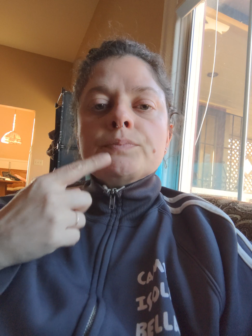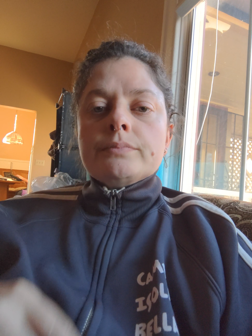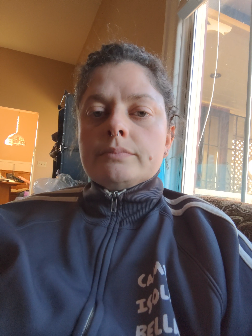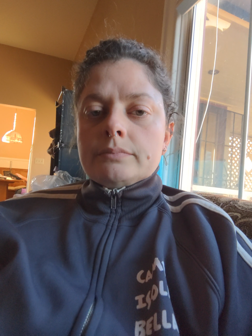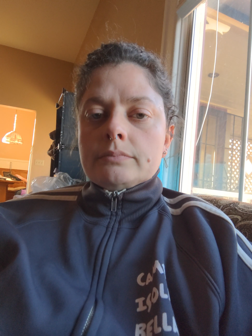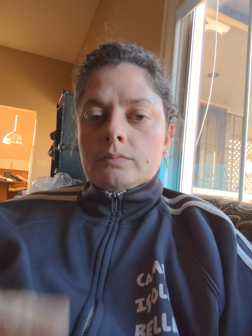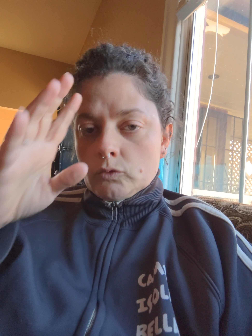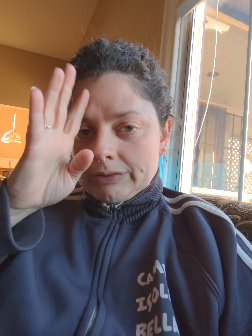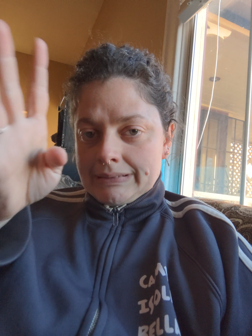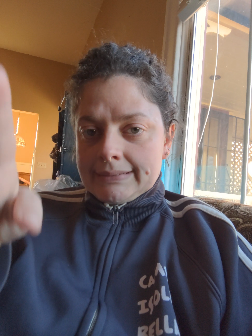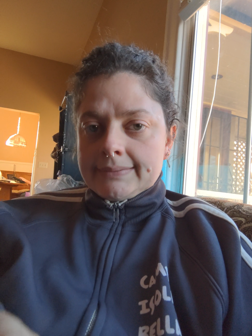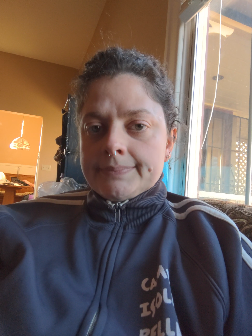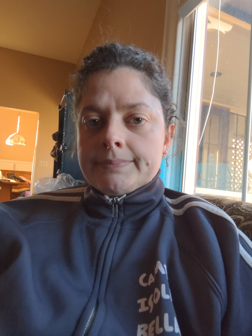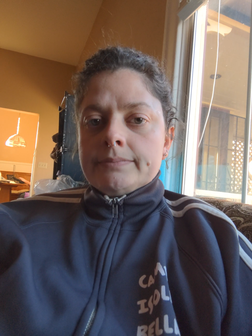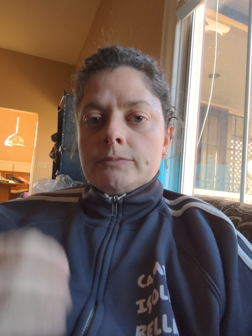pretend